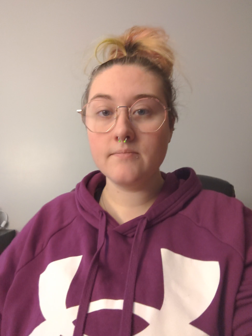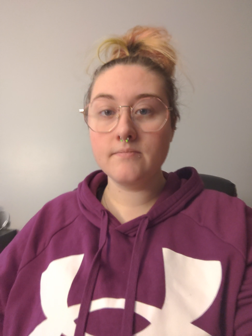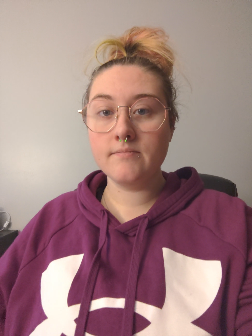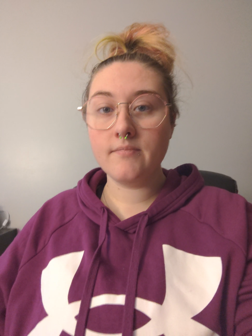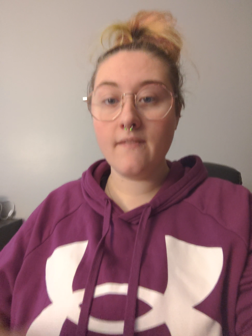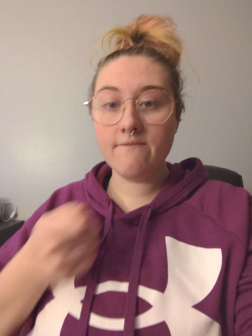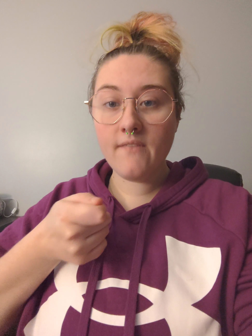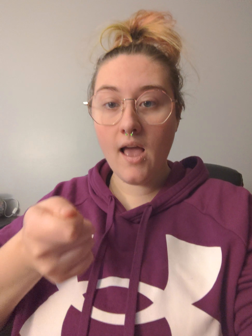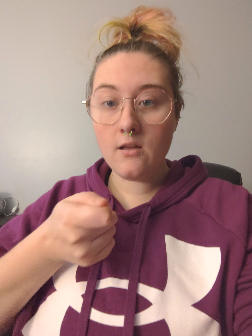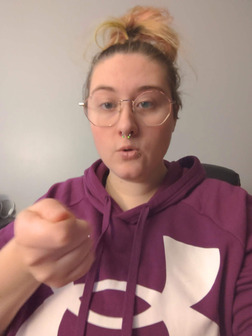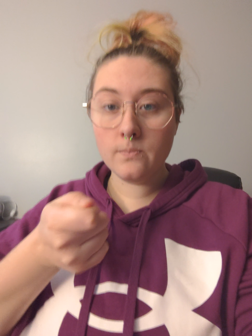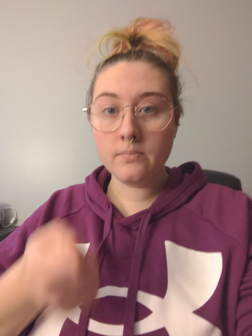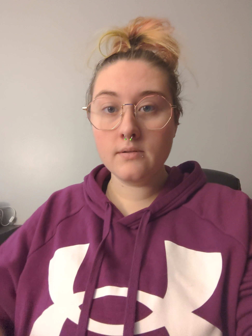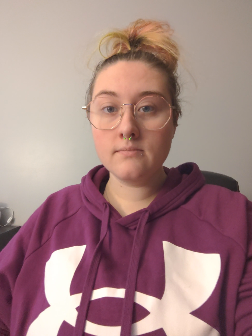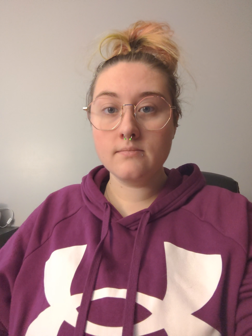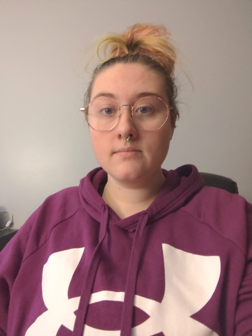vacuum